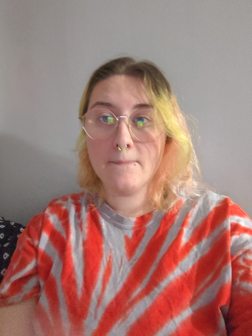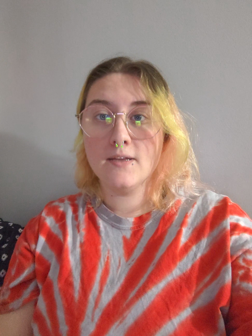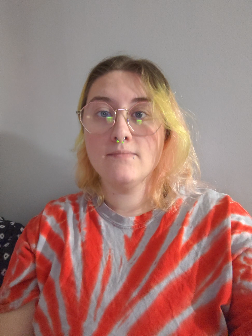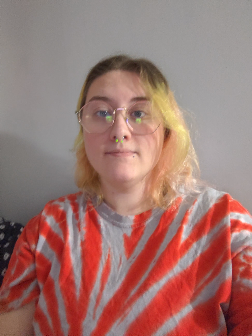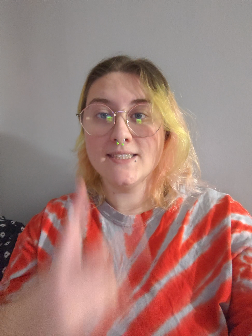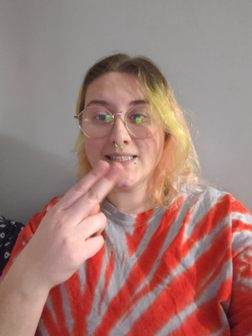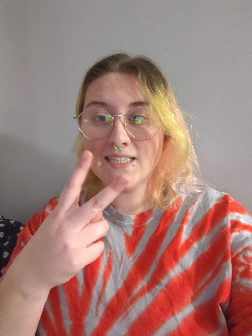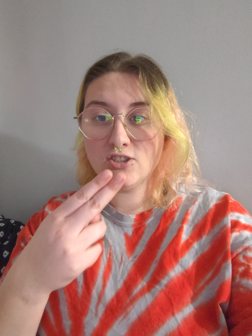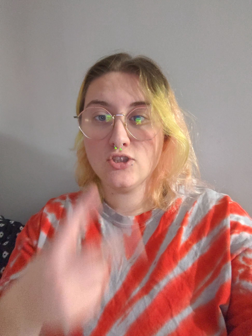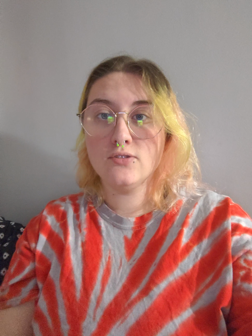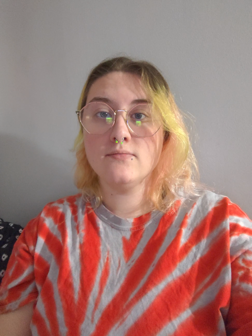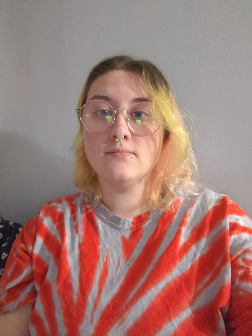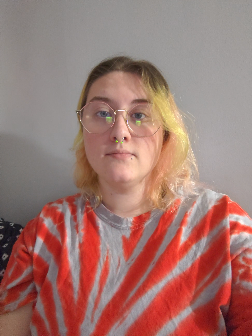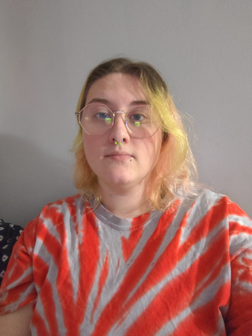scissors